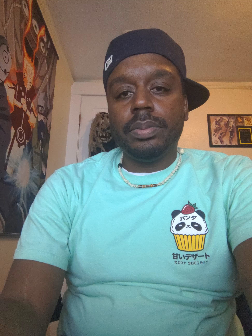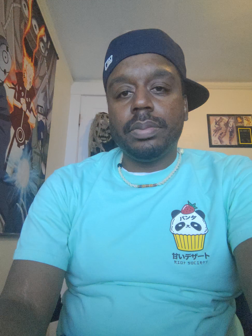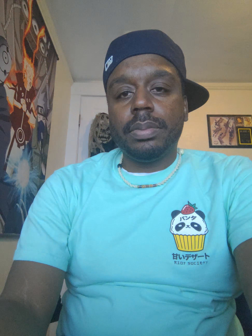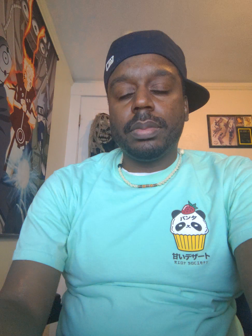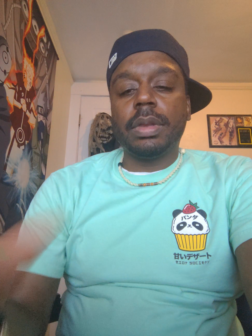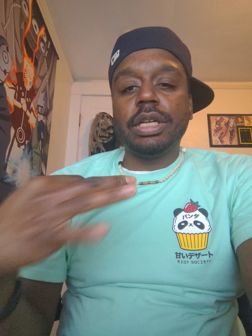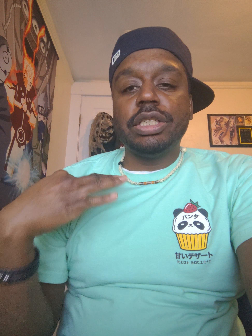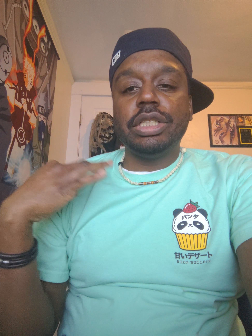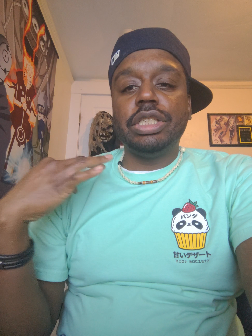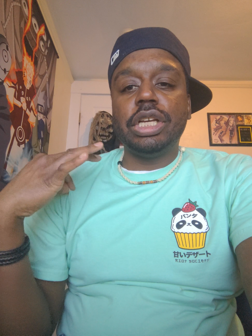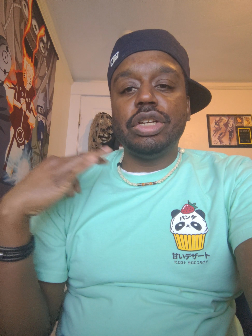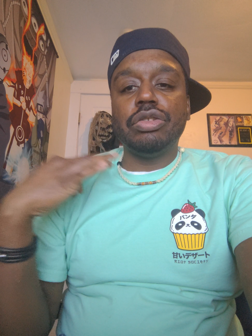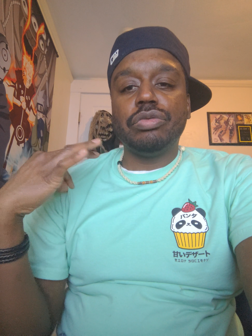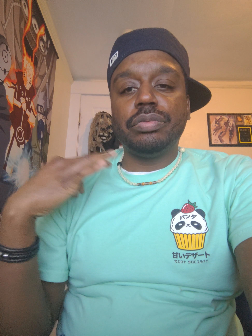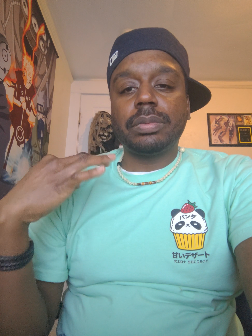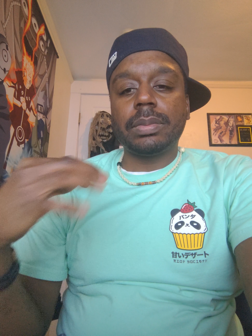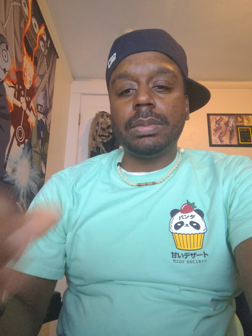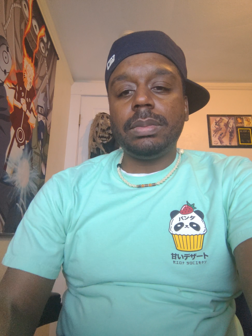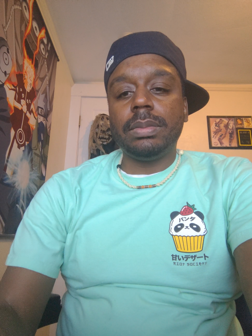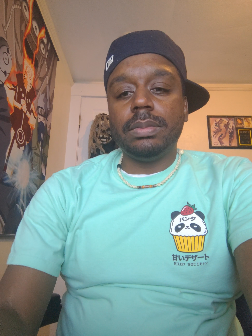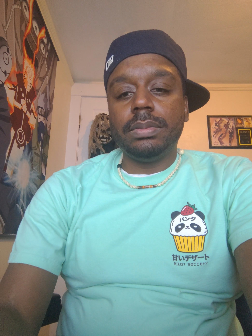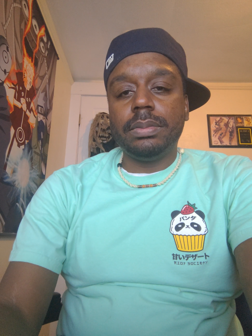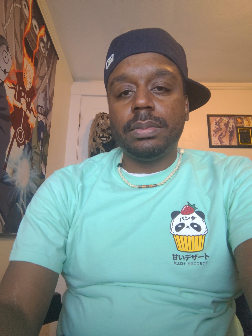shirt